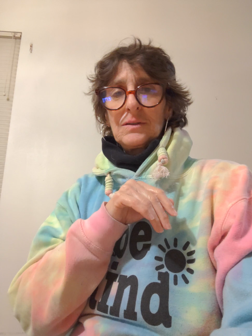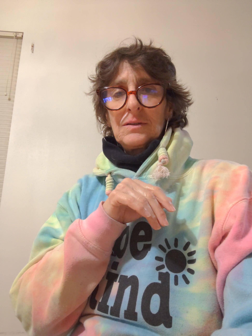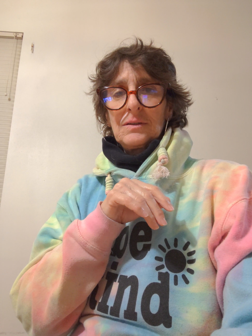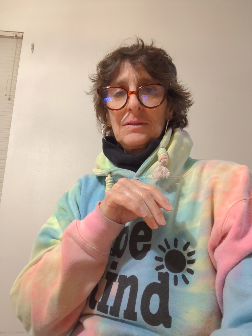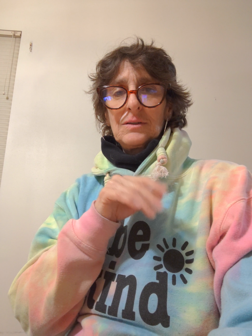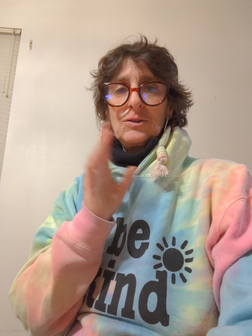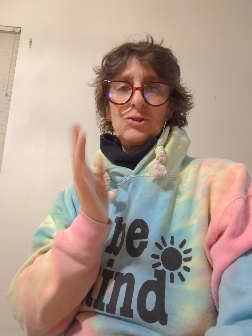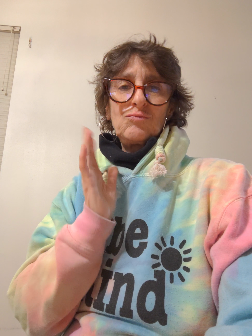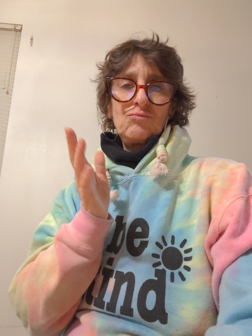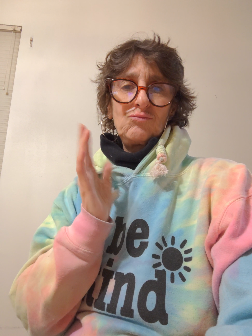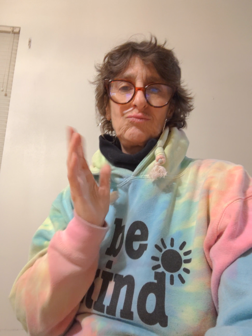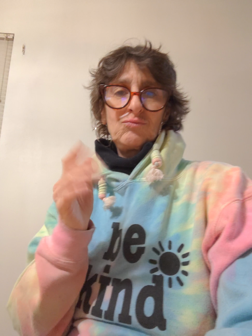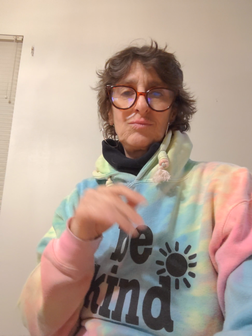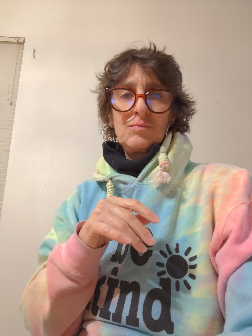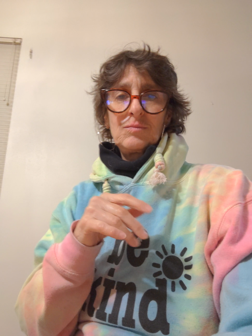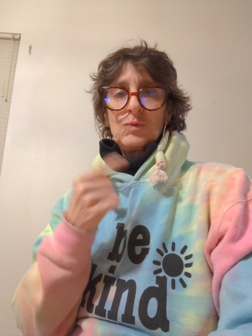talk